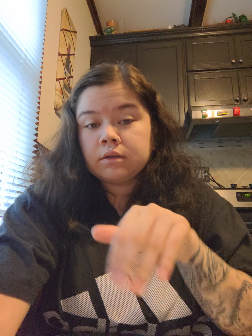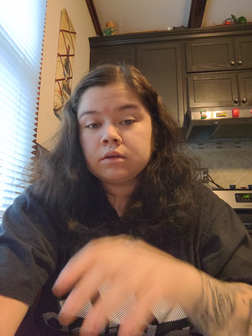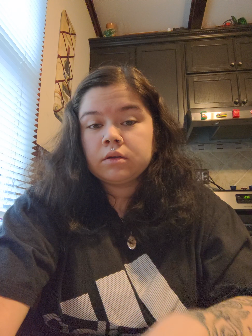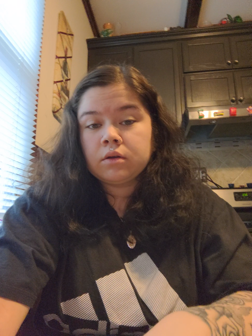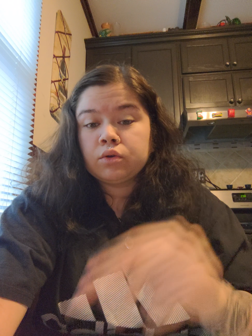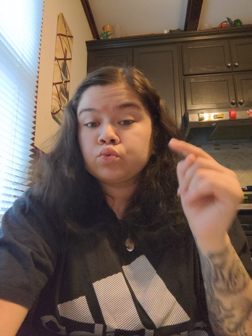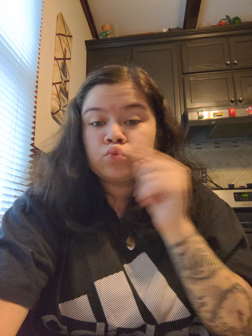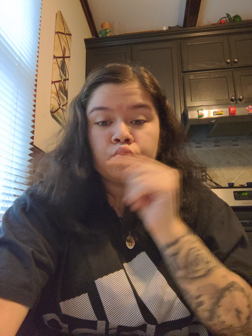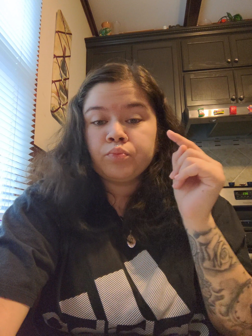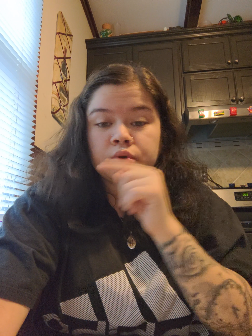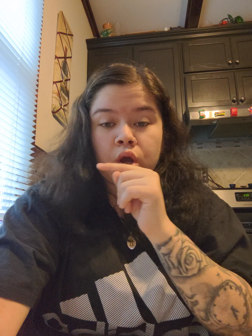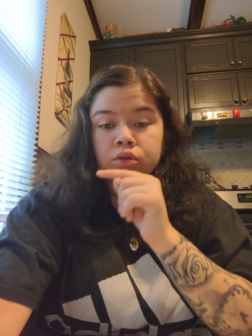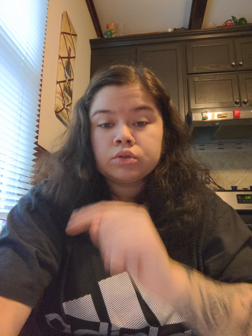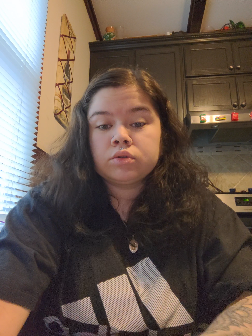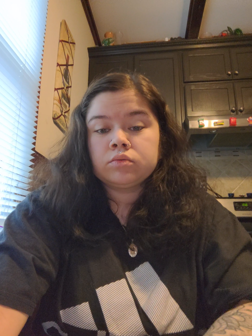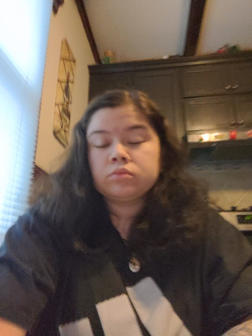toothbrush